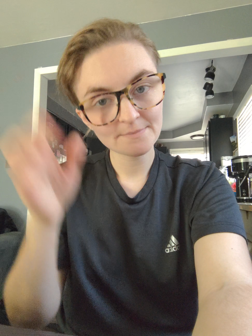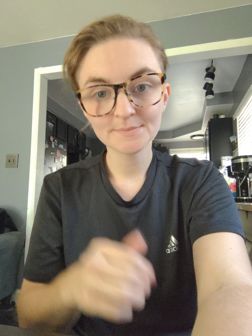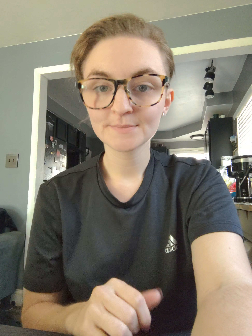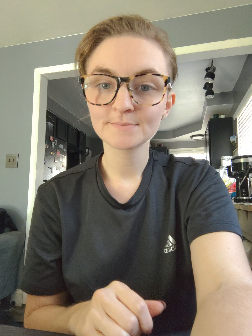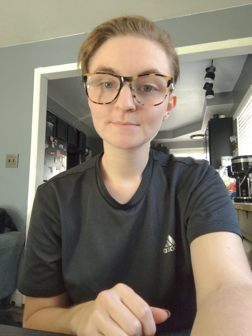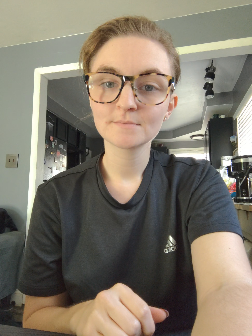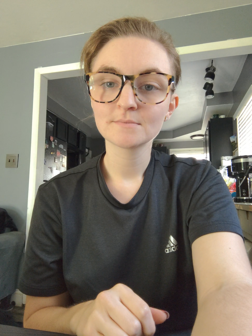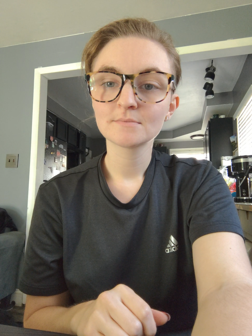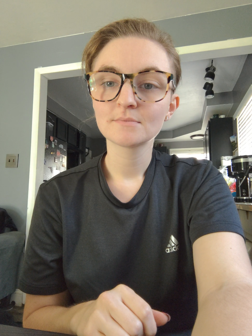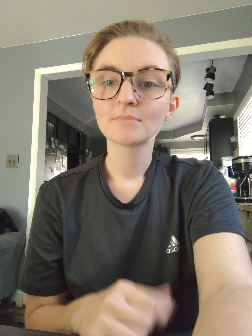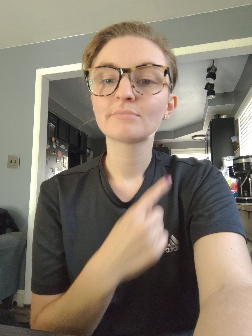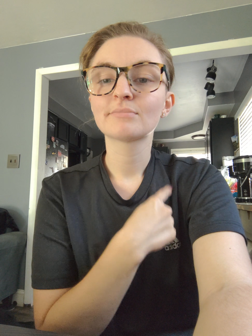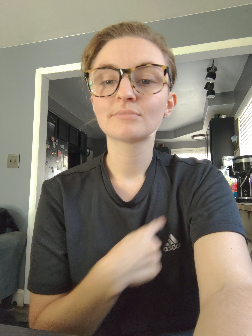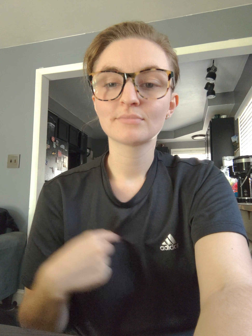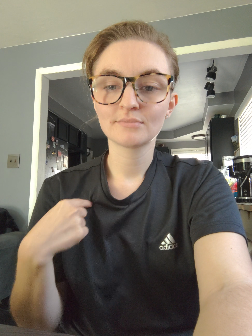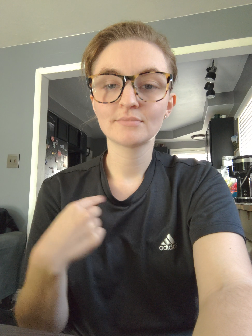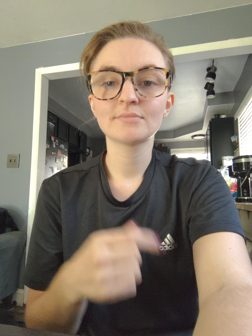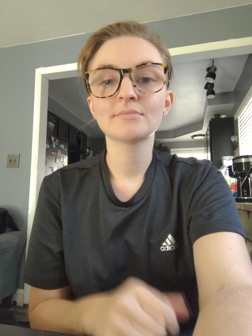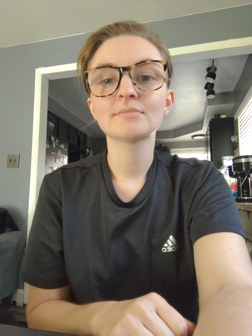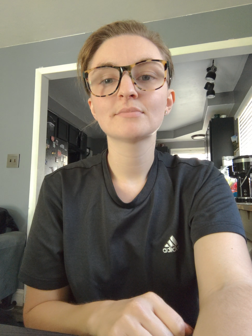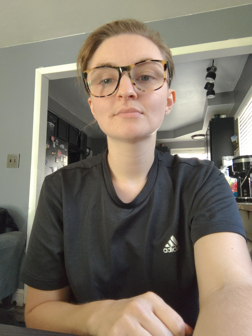bib